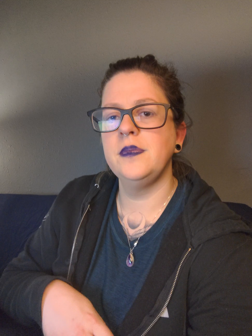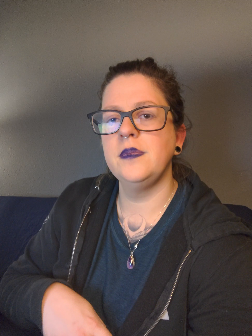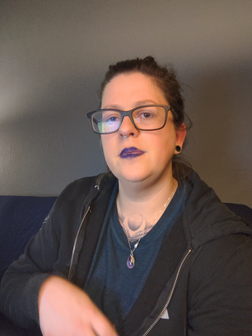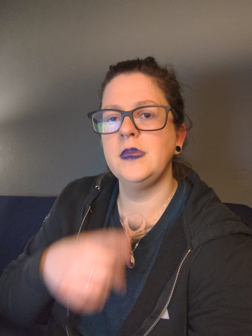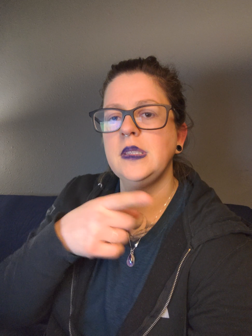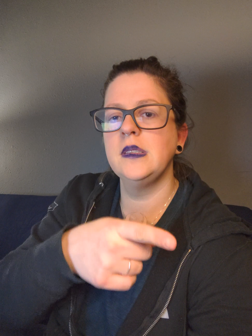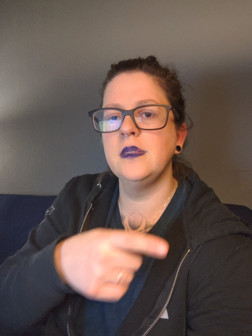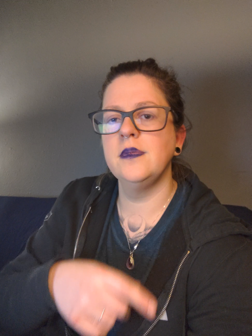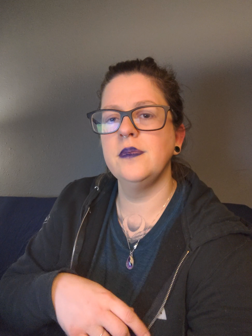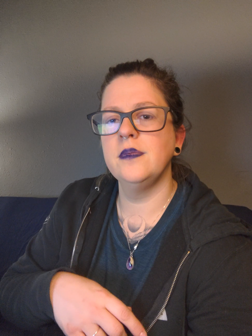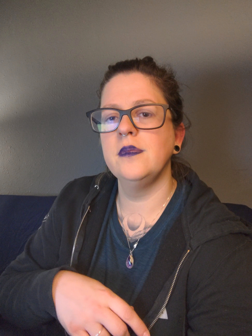he/she/it